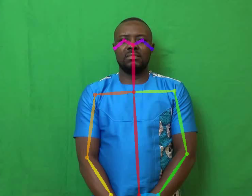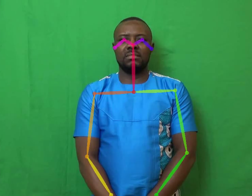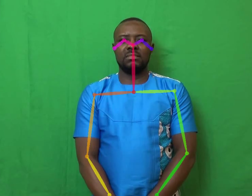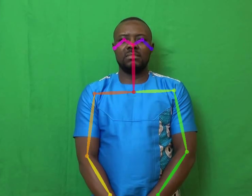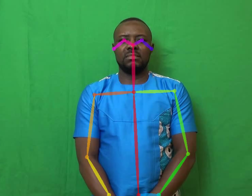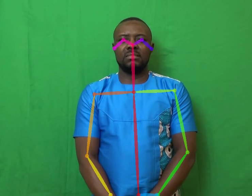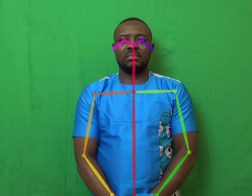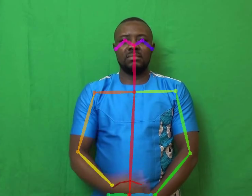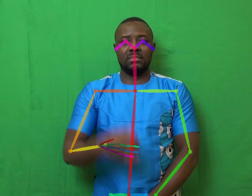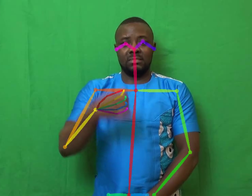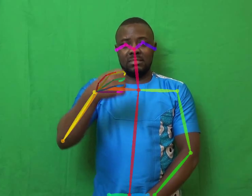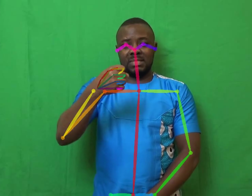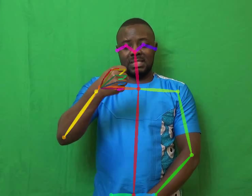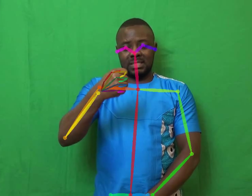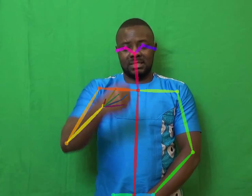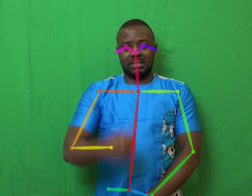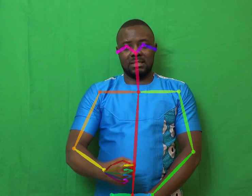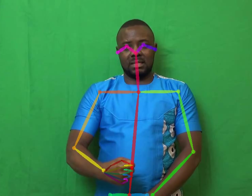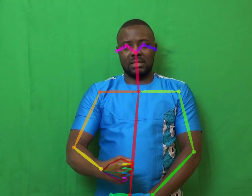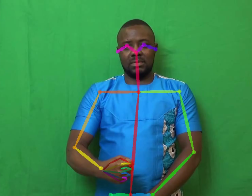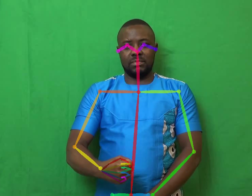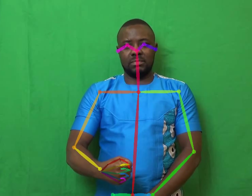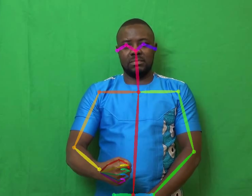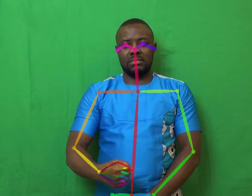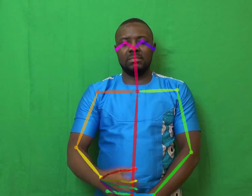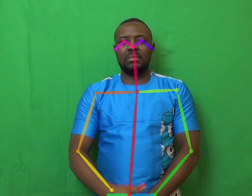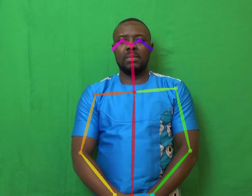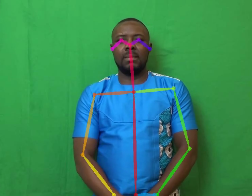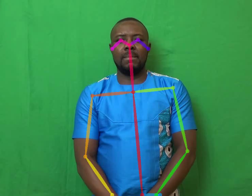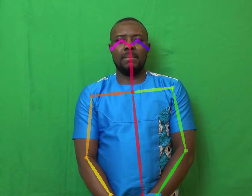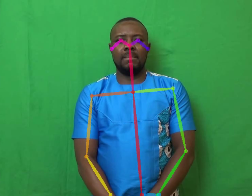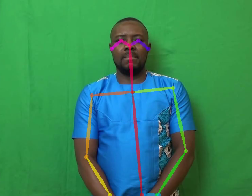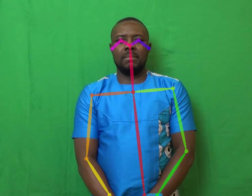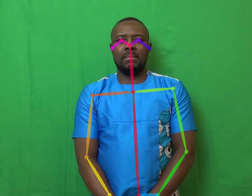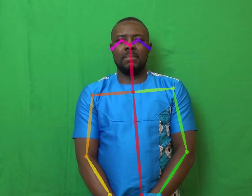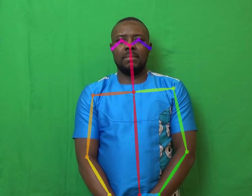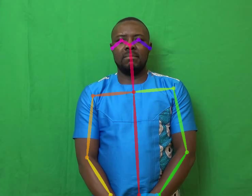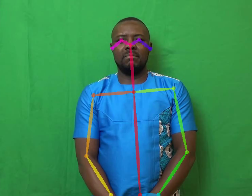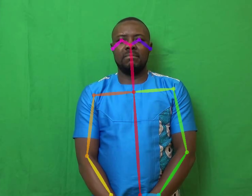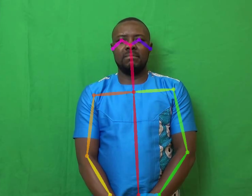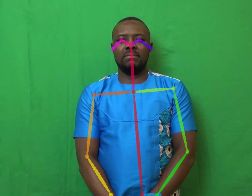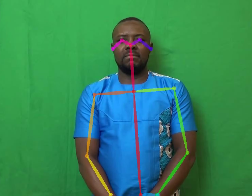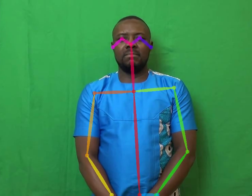south